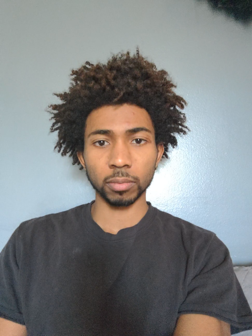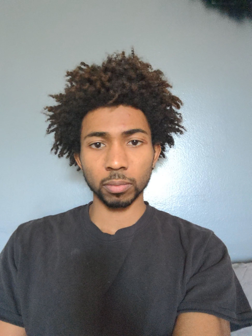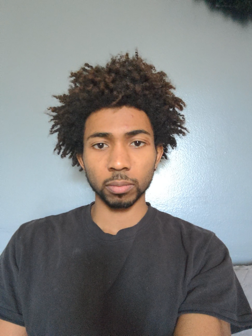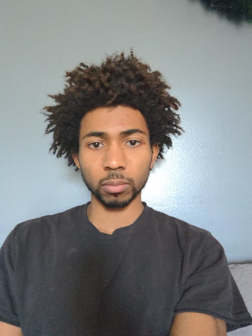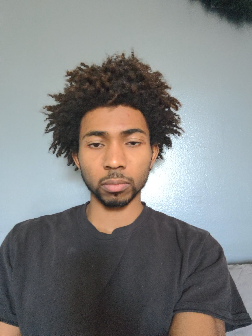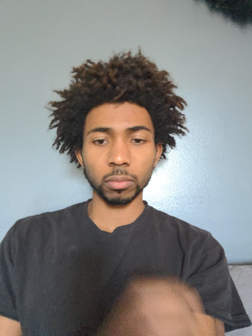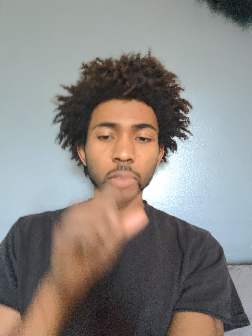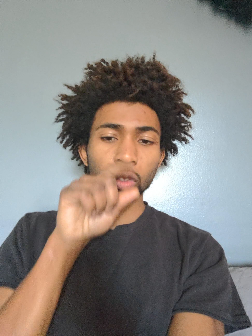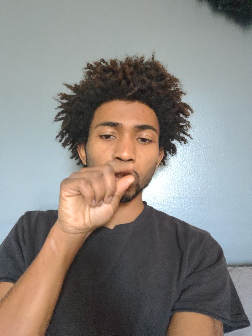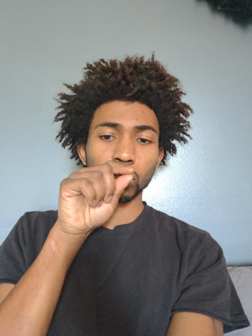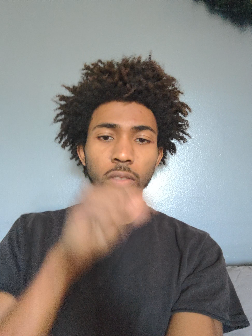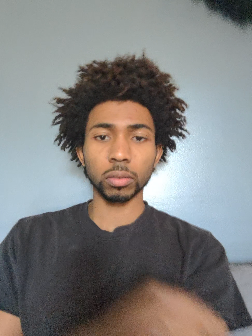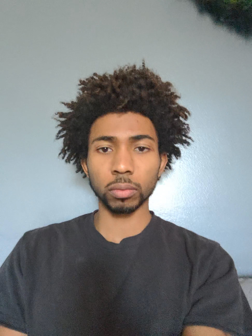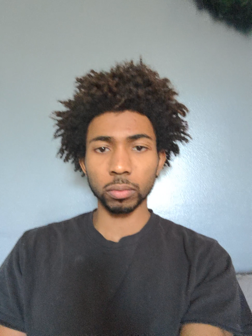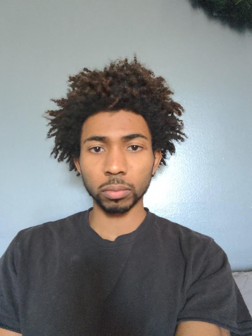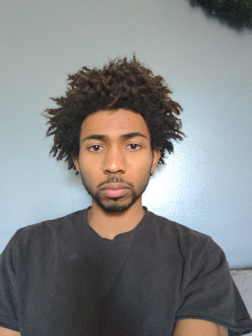hen